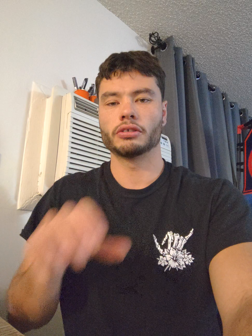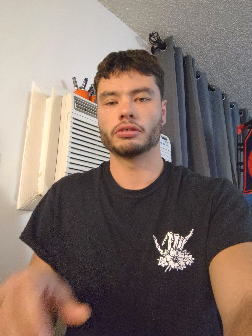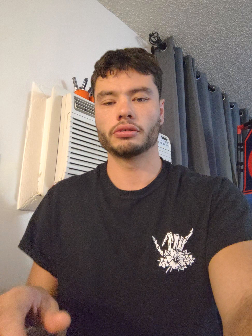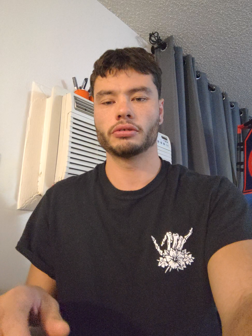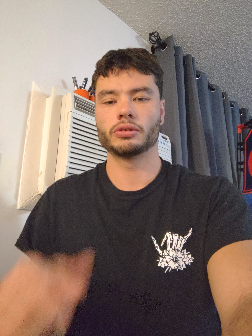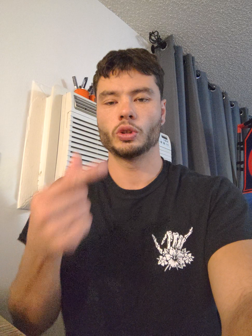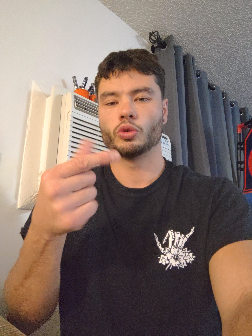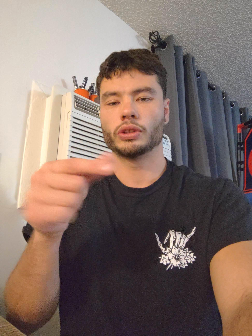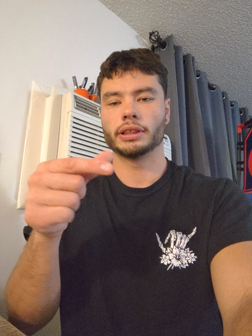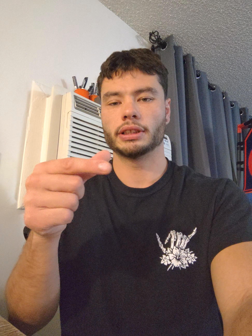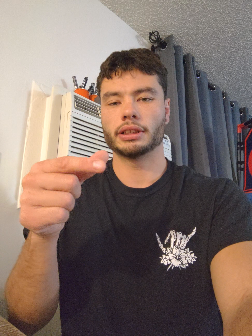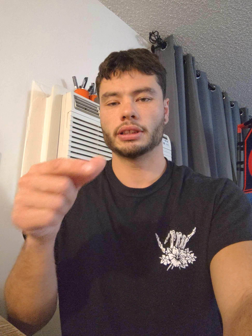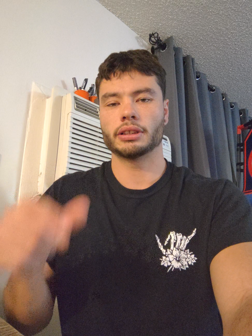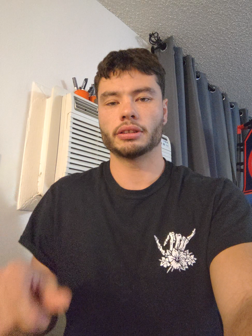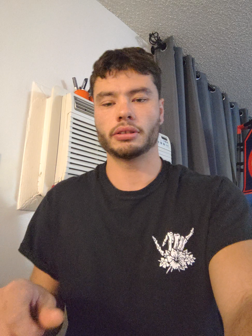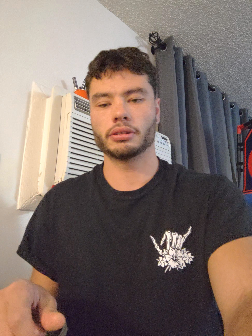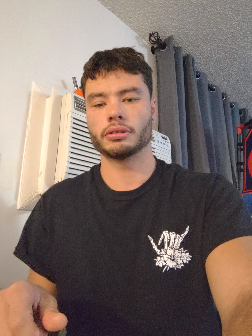green